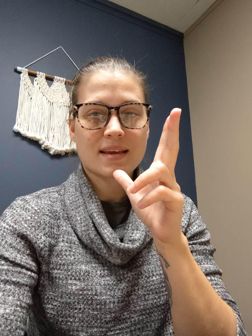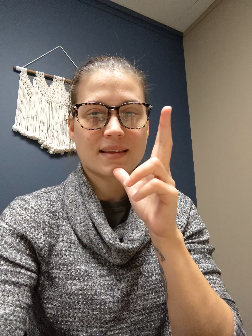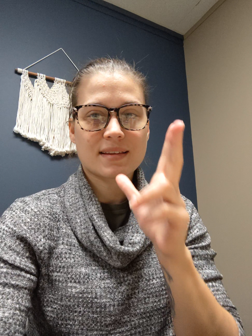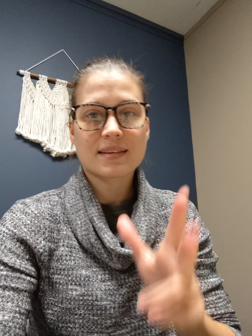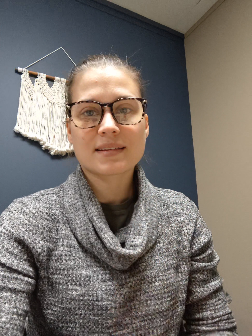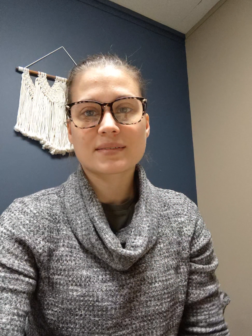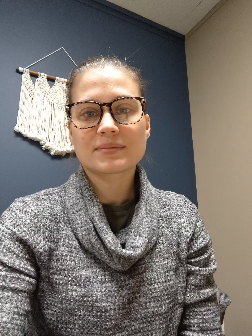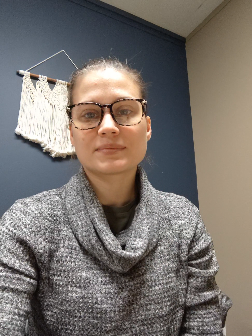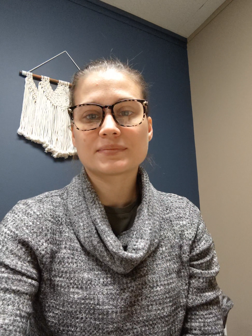hen